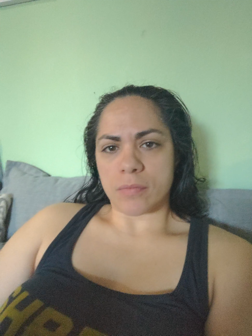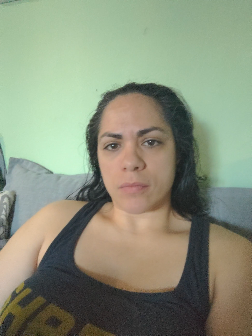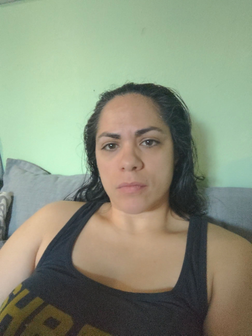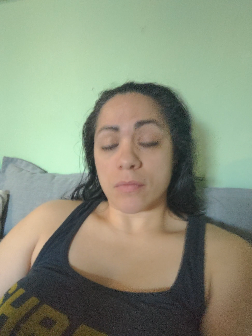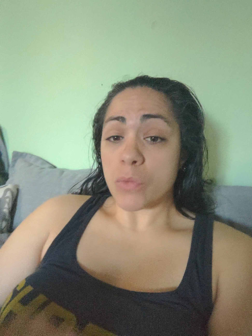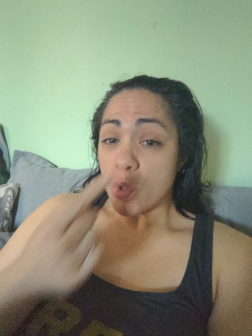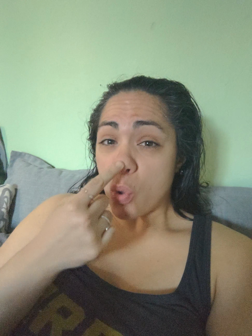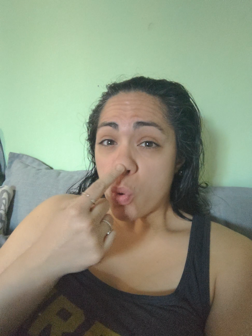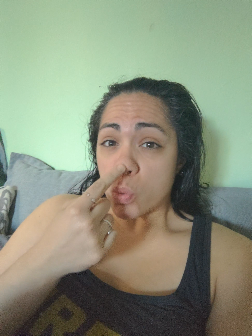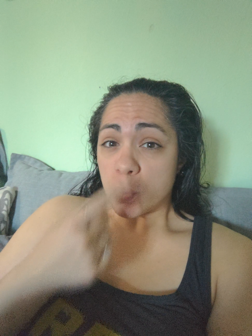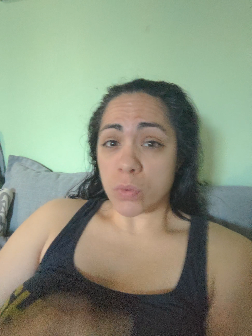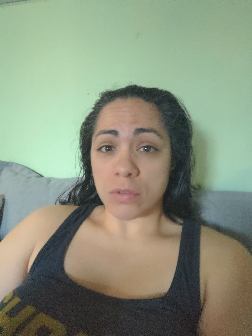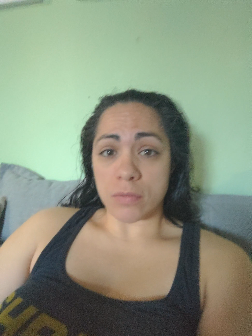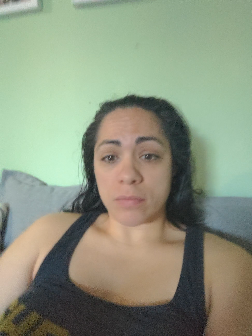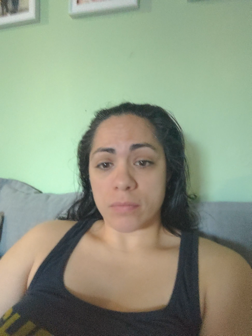nose